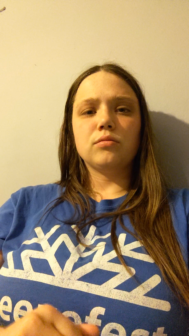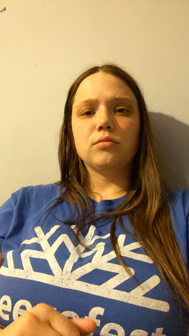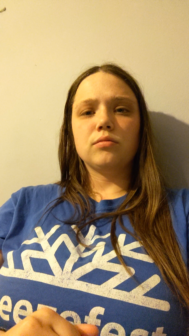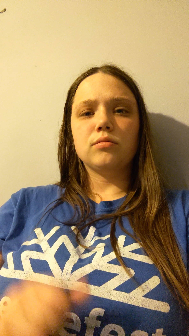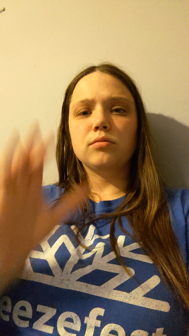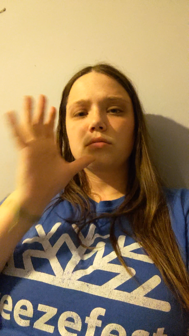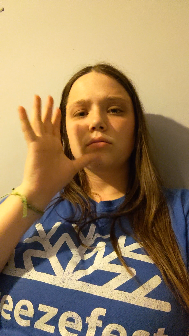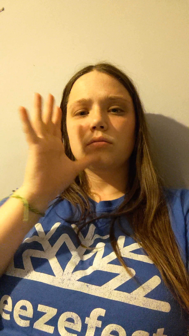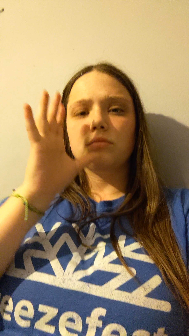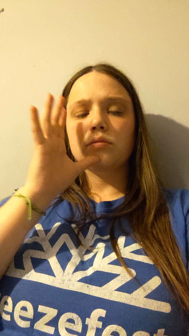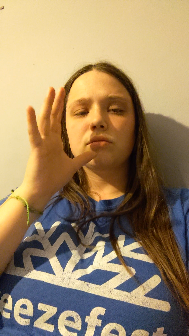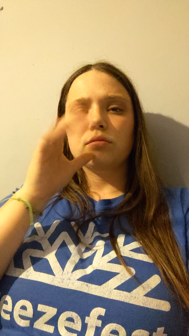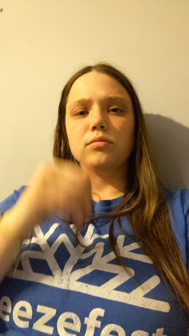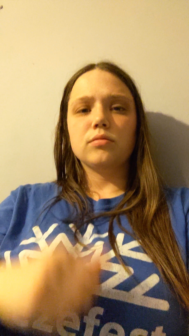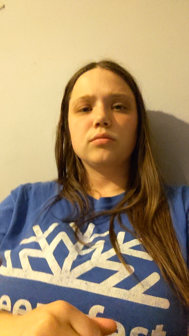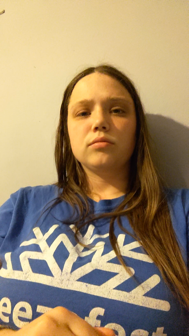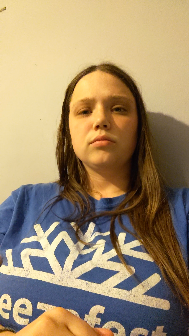mommy